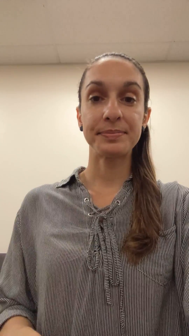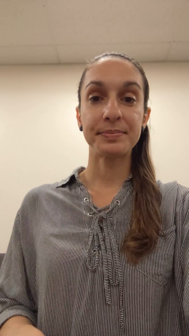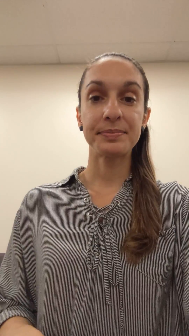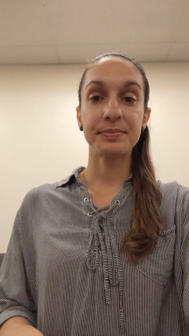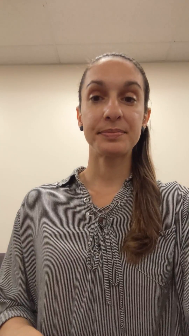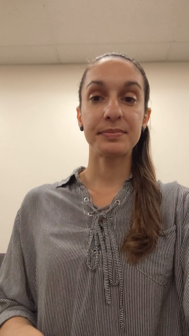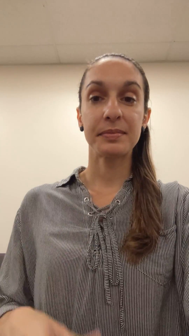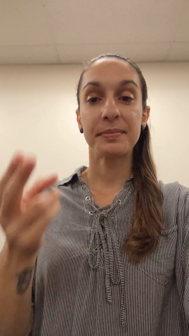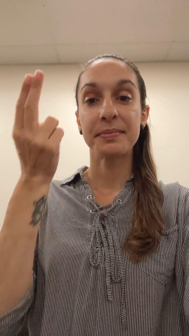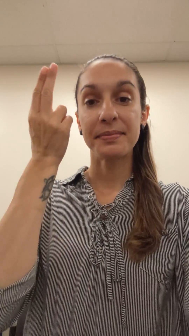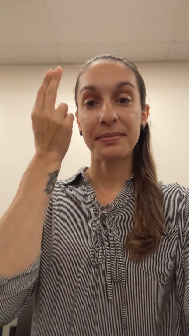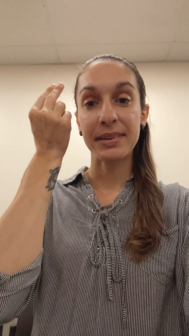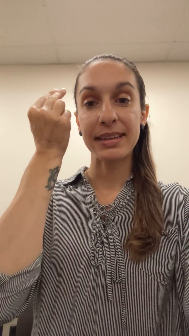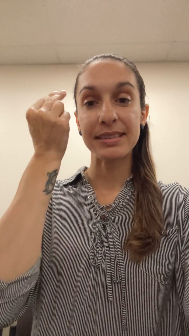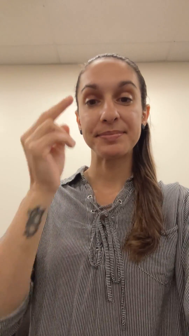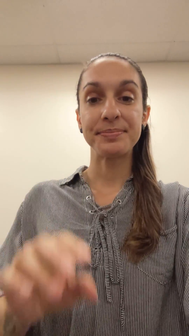bunny